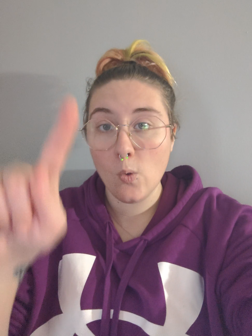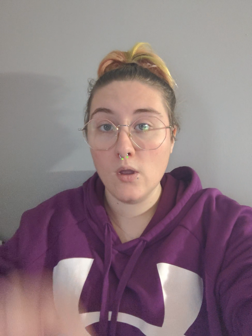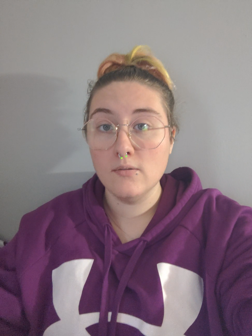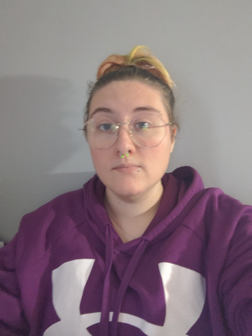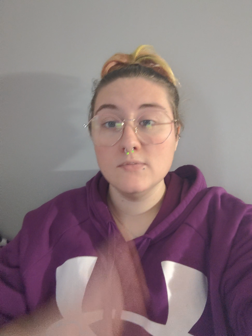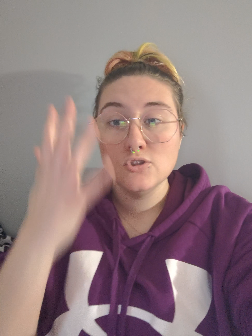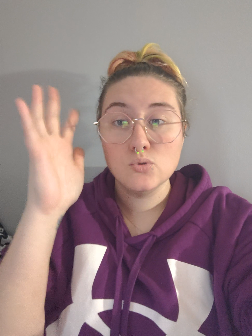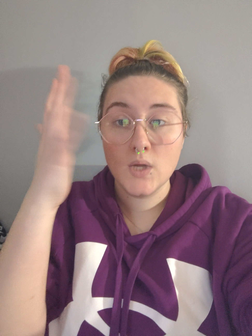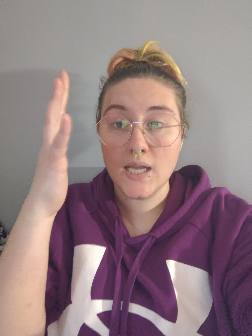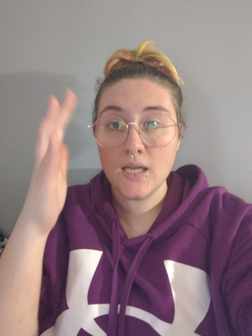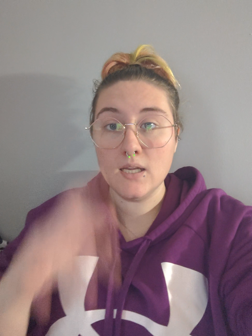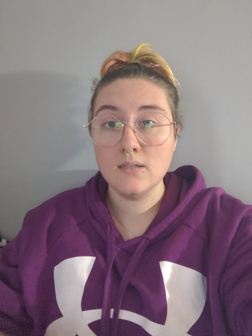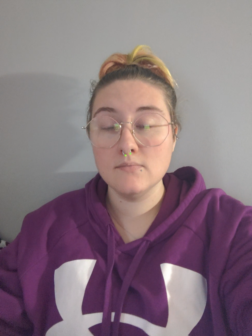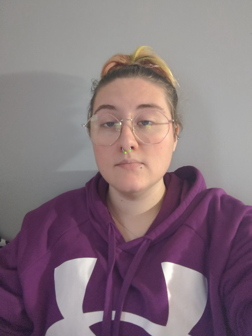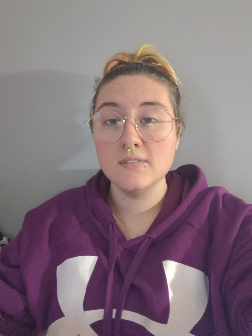tree